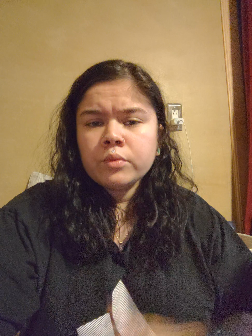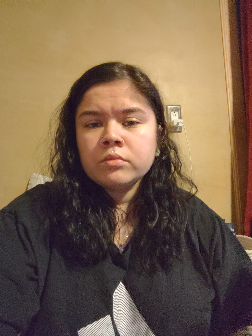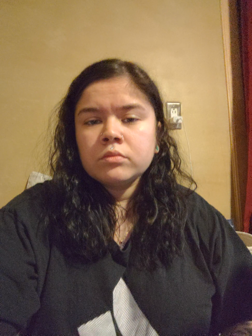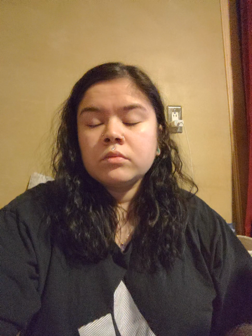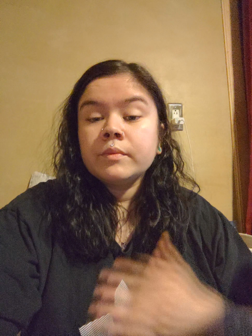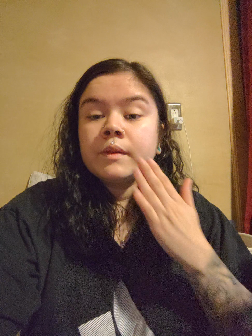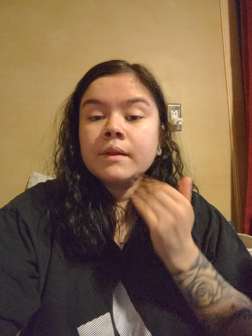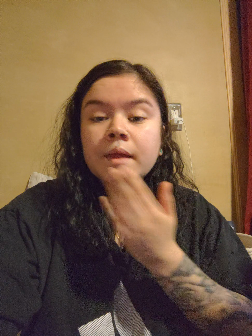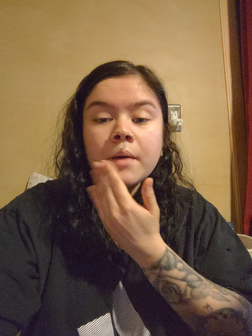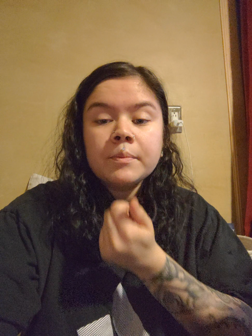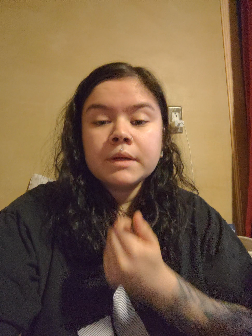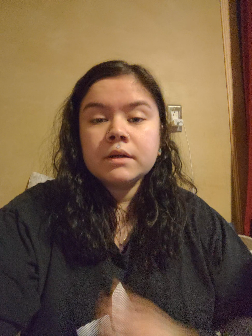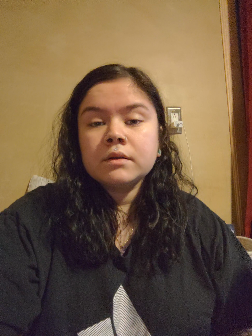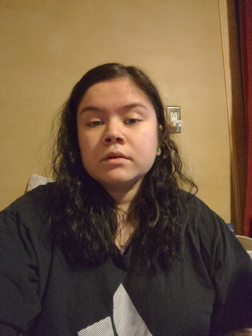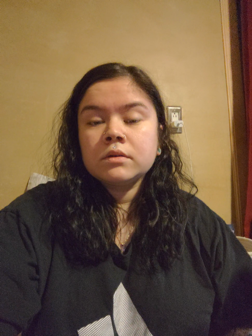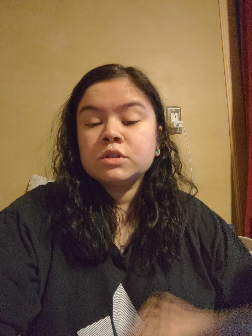napkin